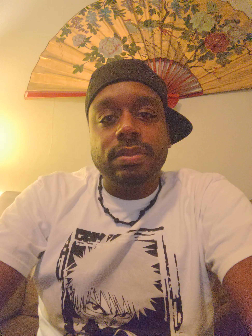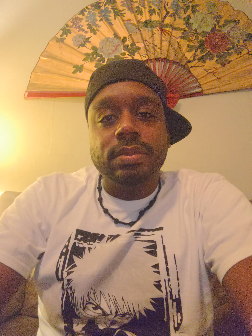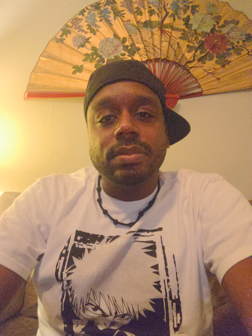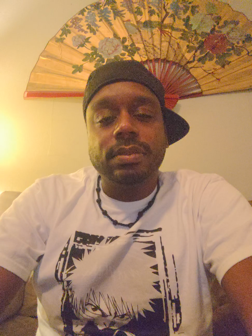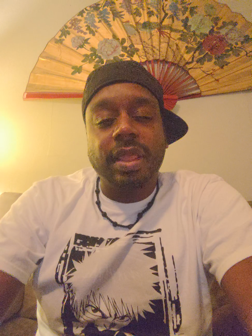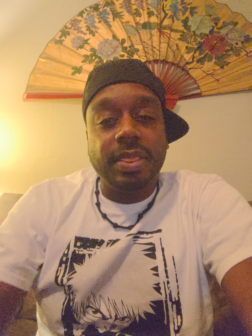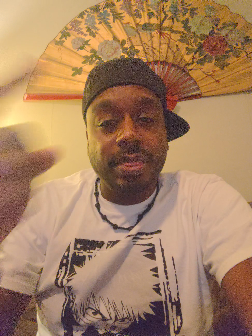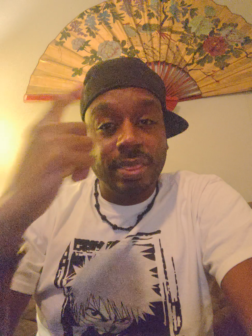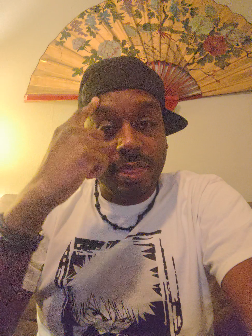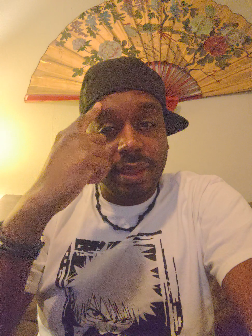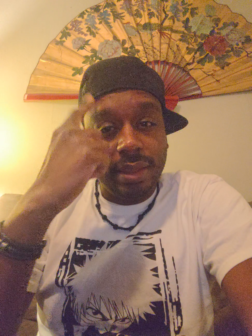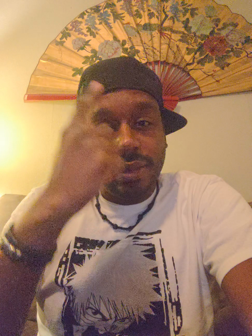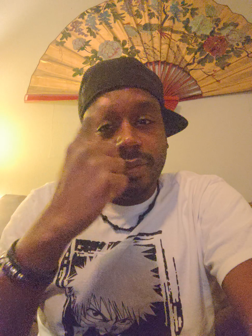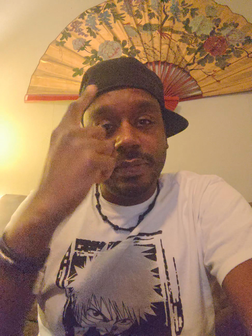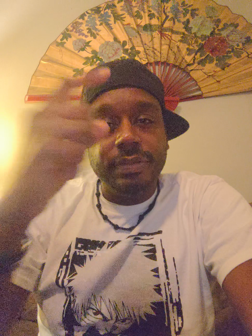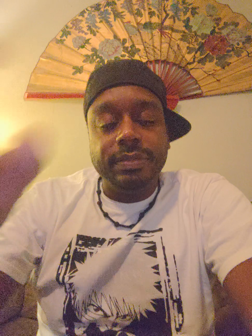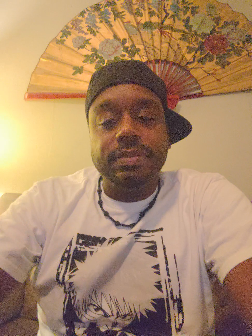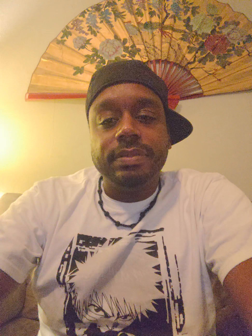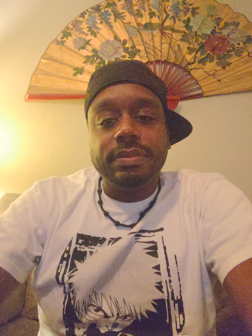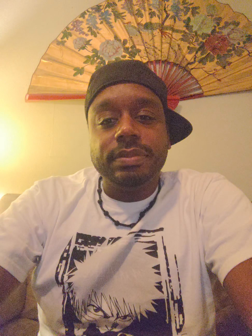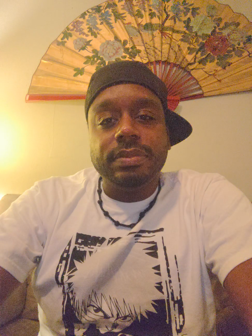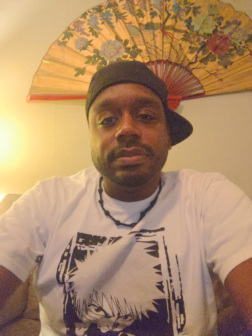think